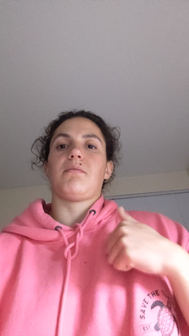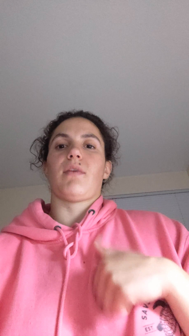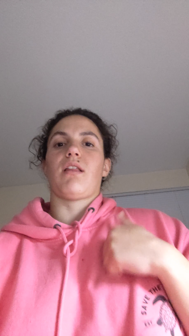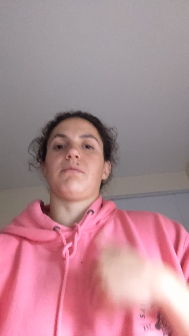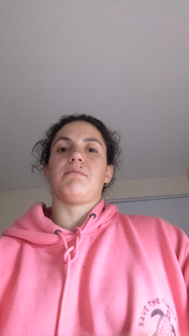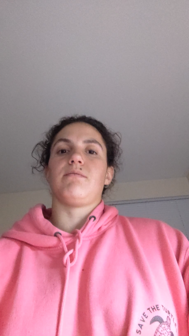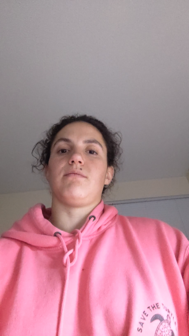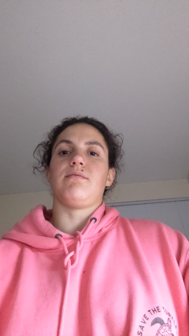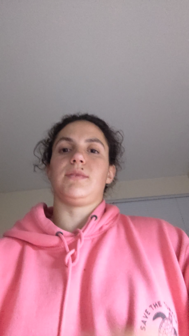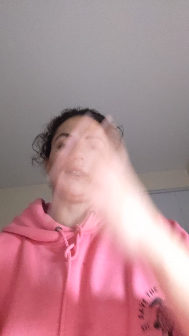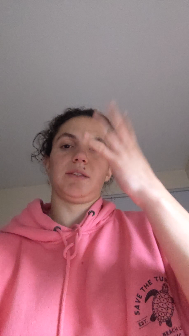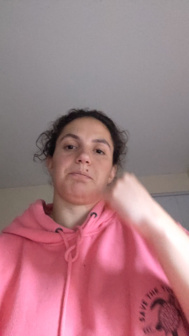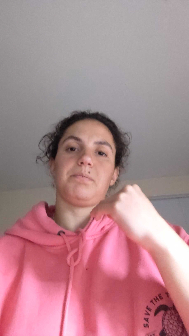asleep